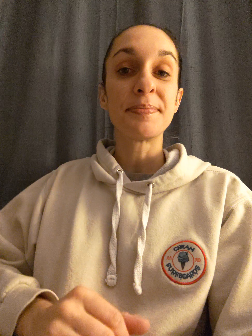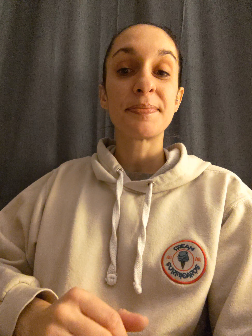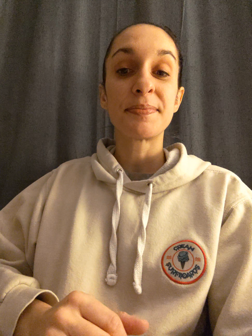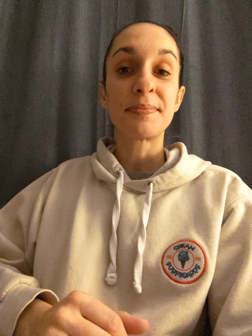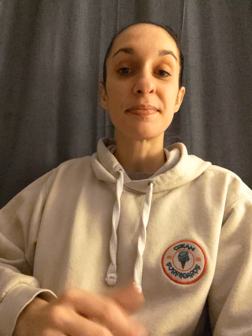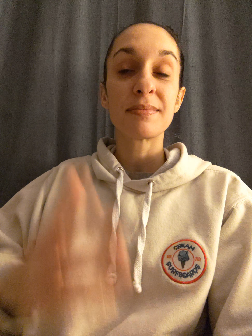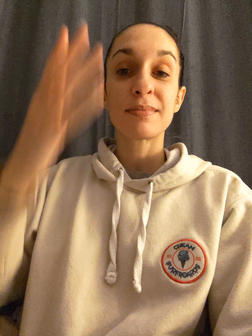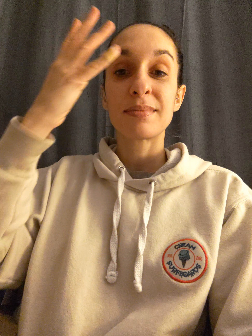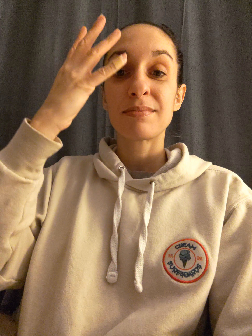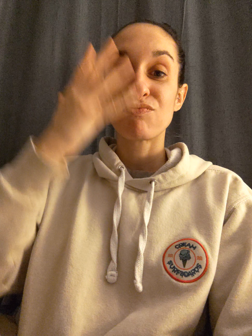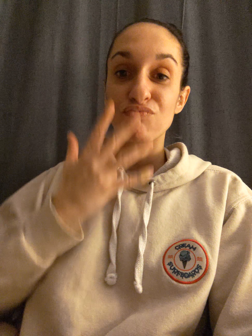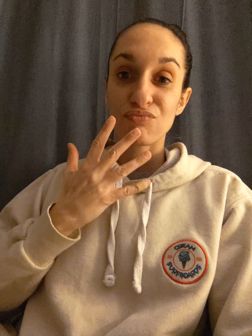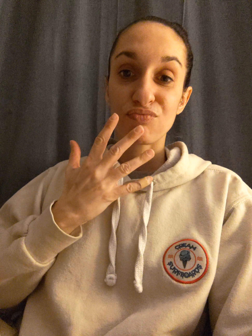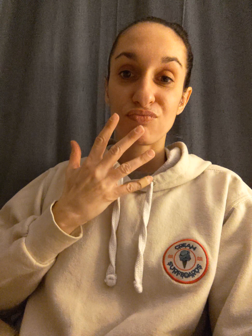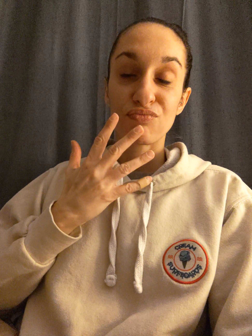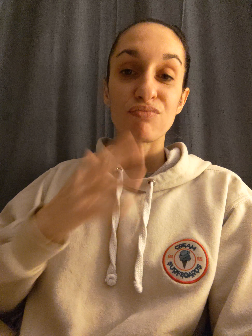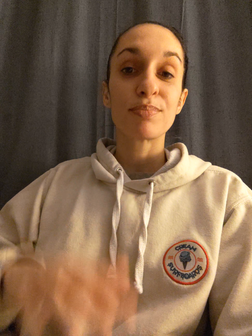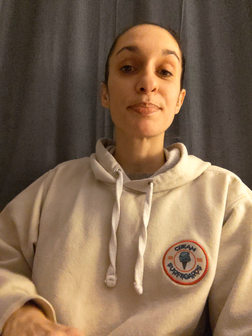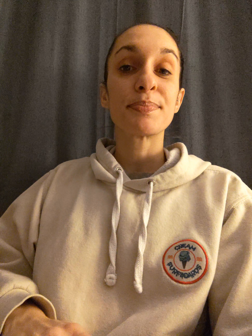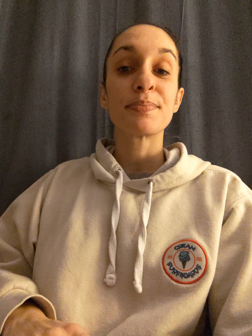sad